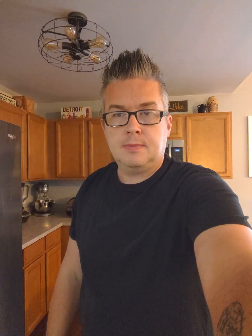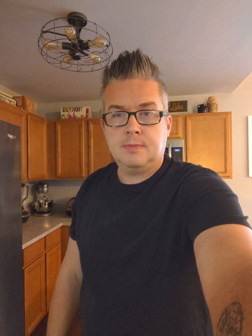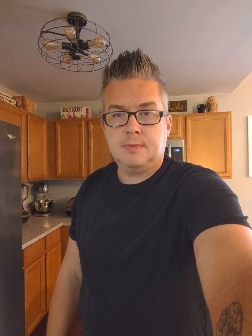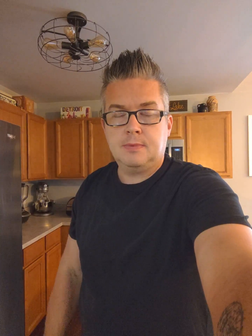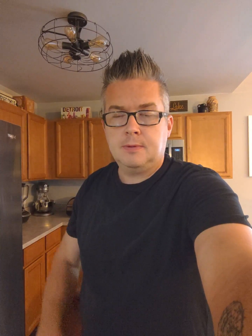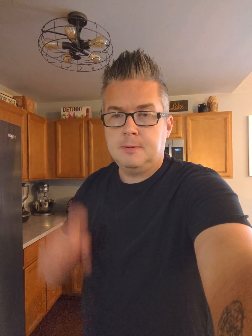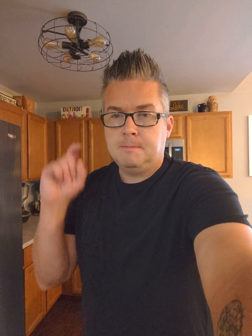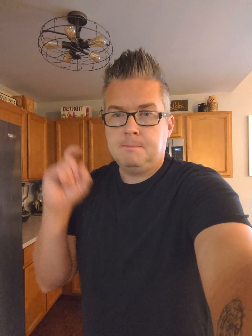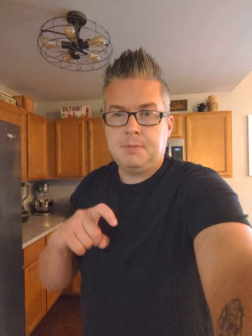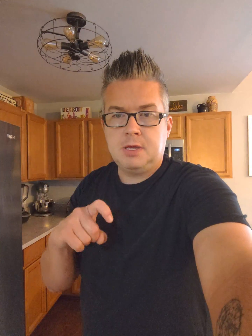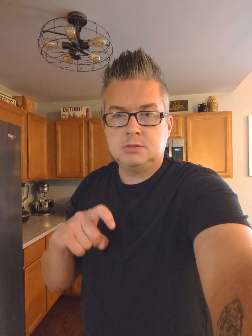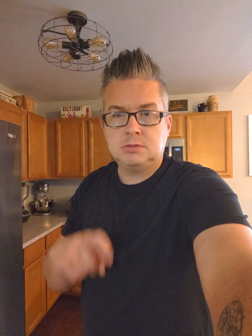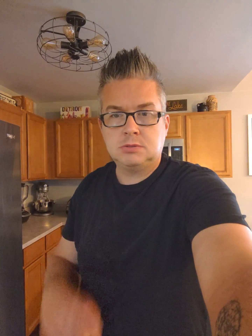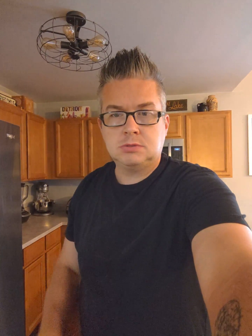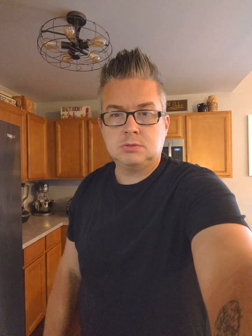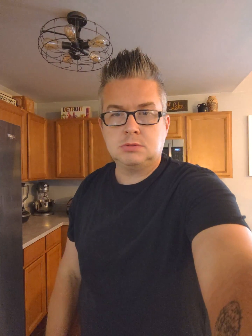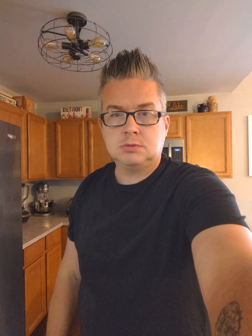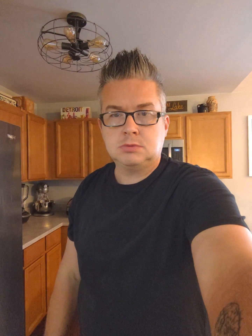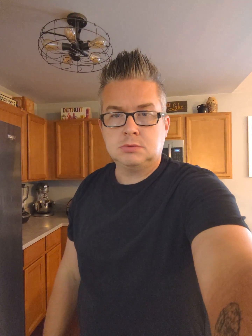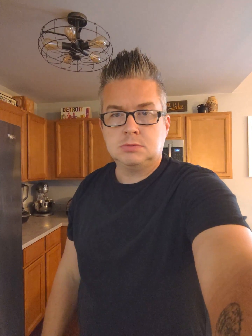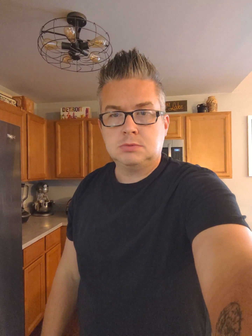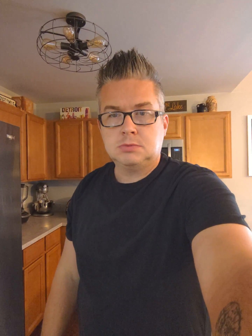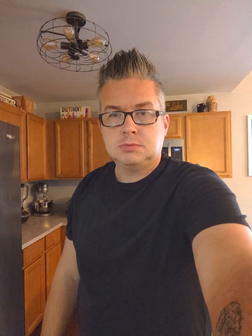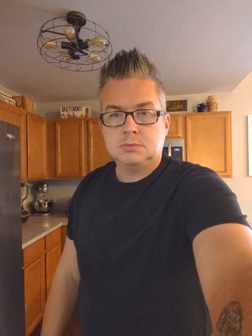must